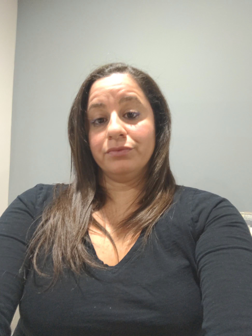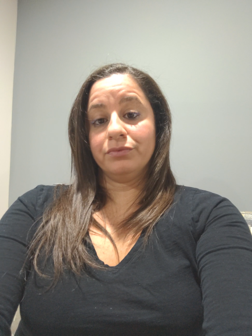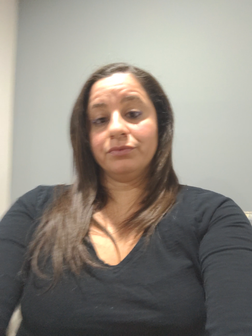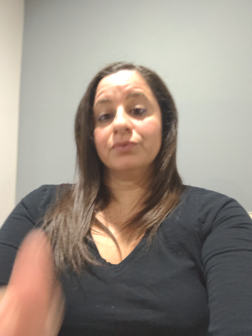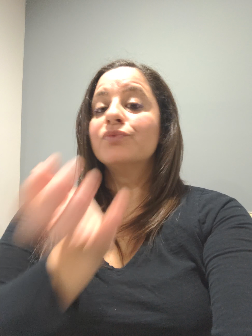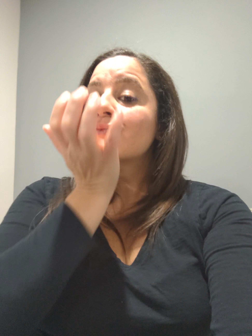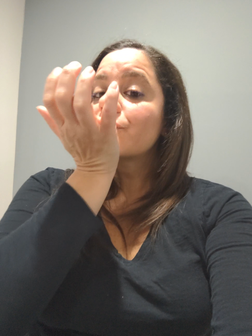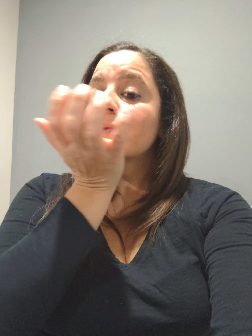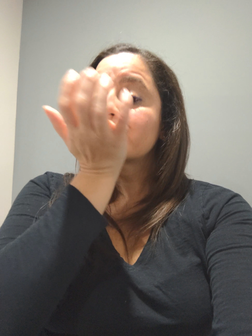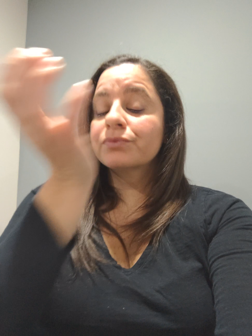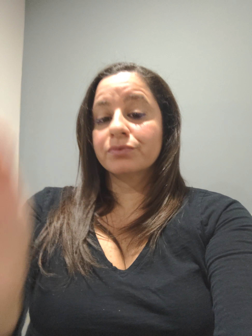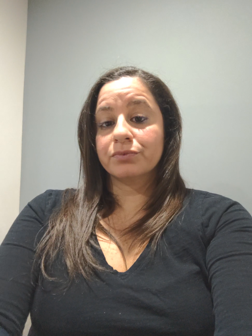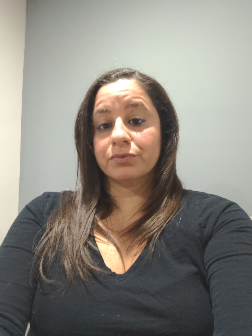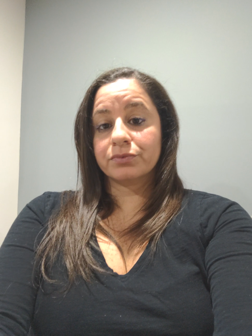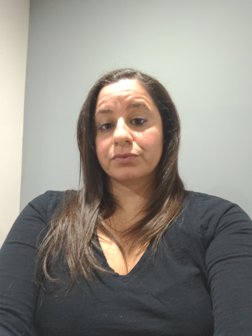grass